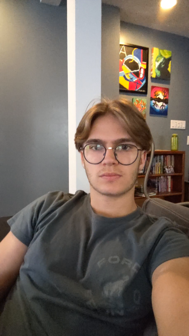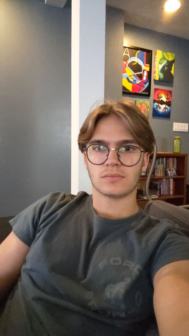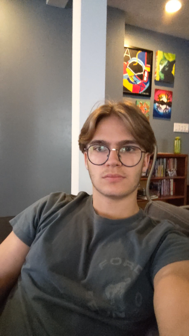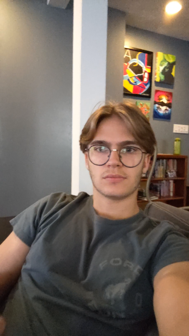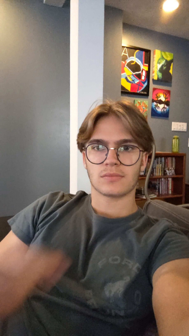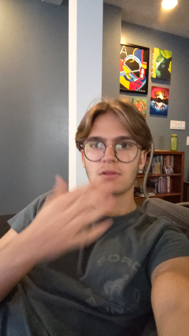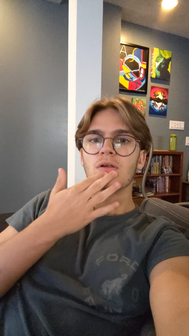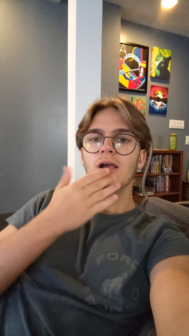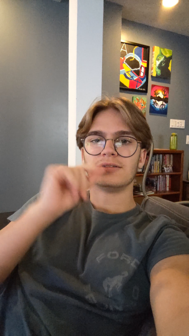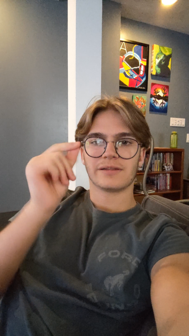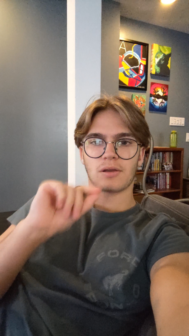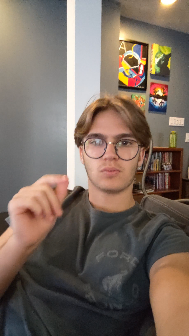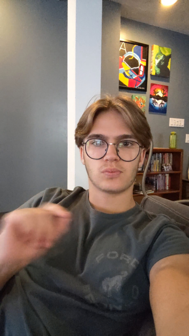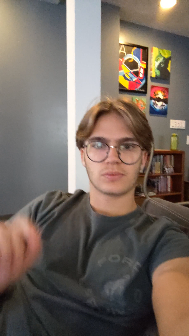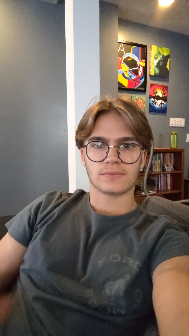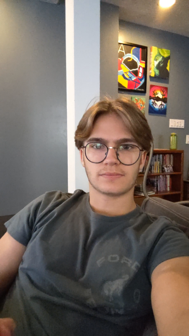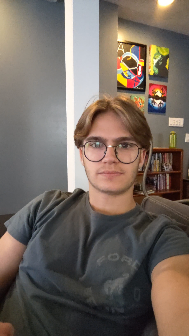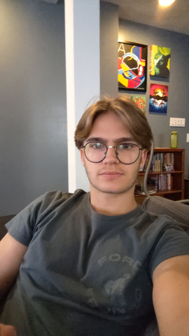crayon